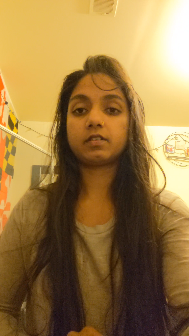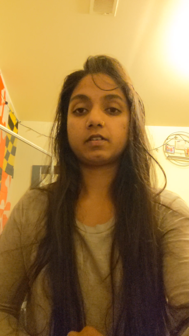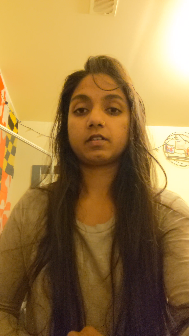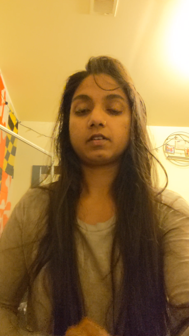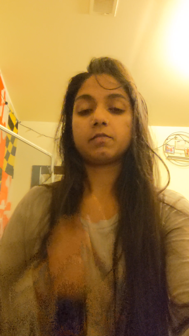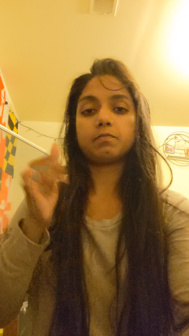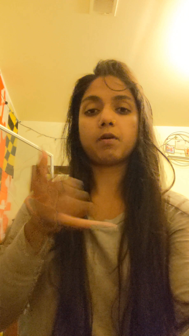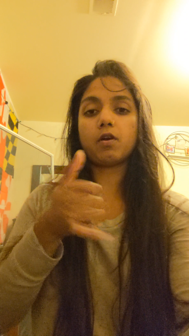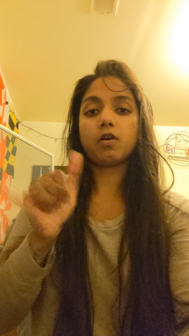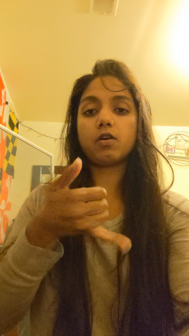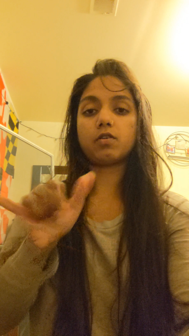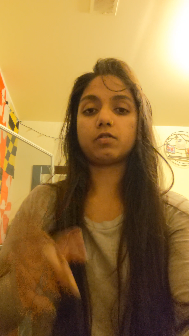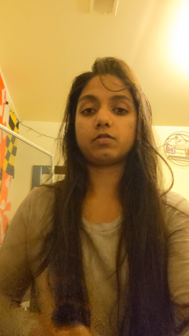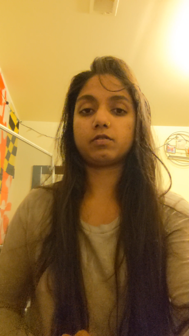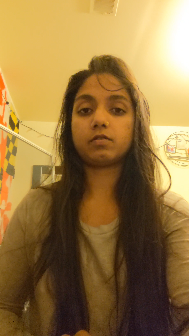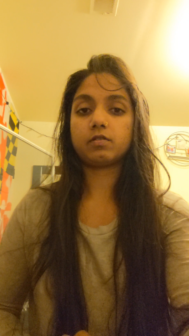party